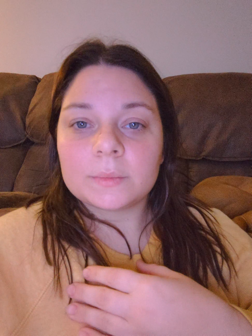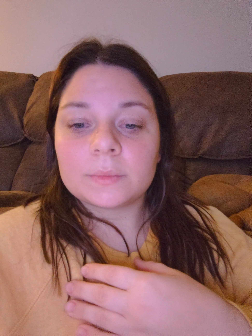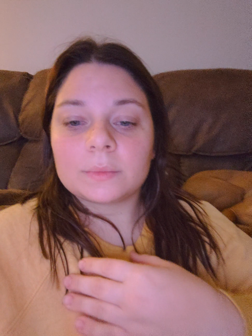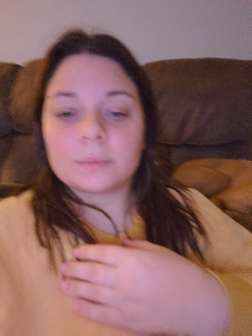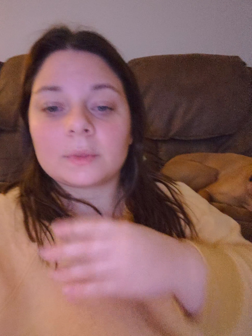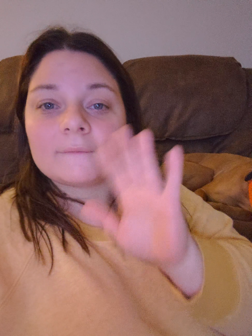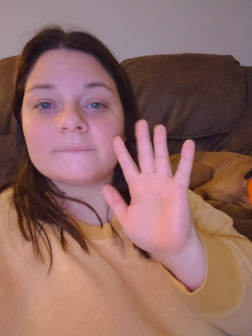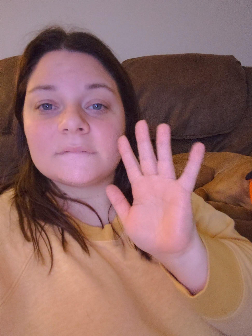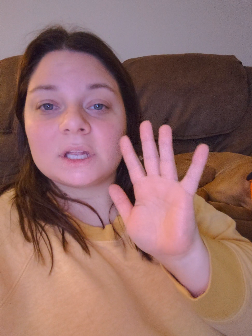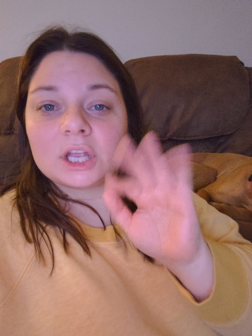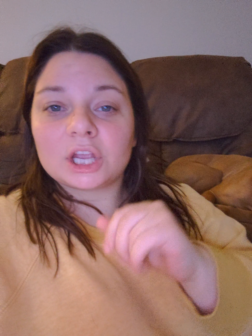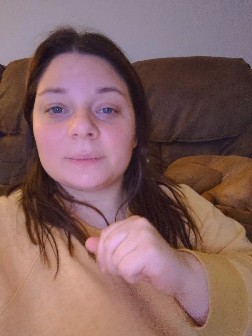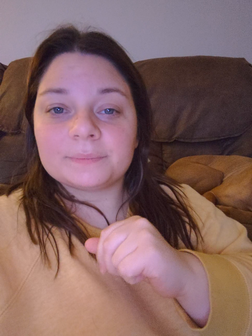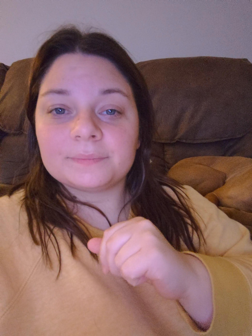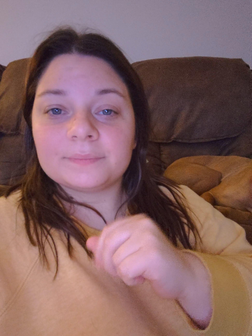finger